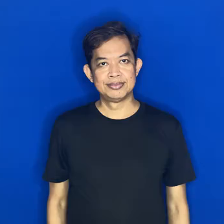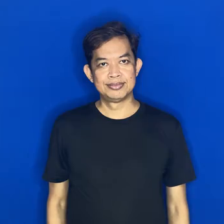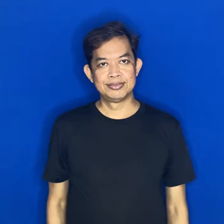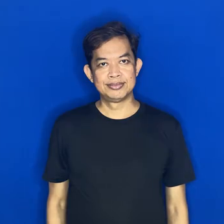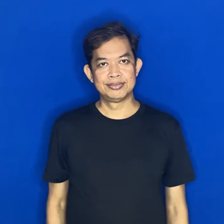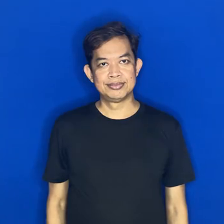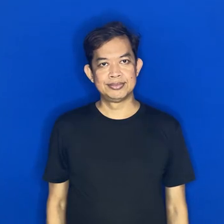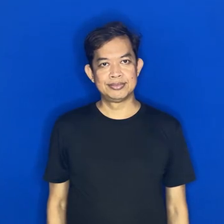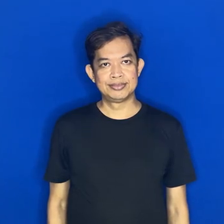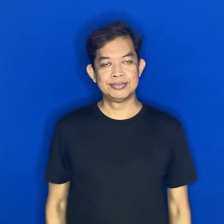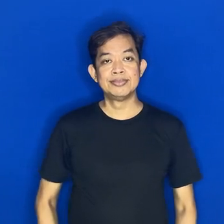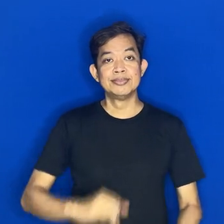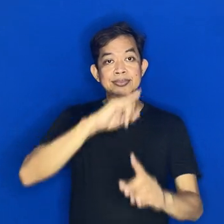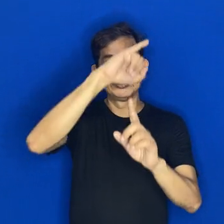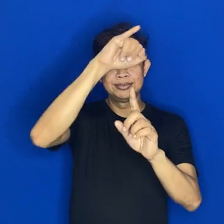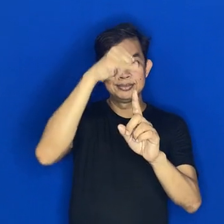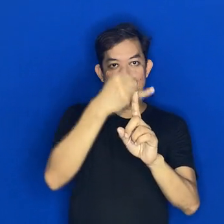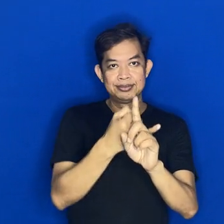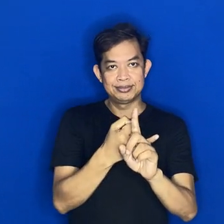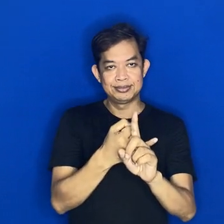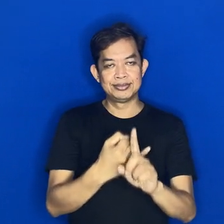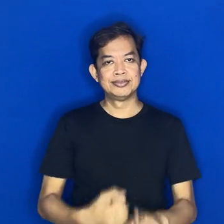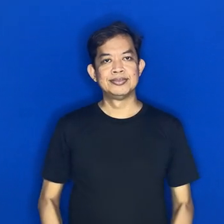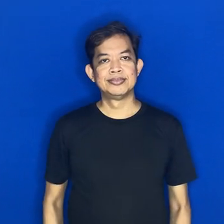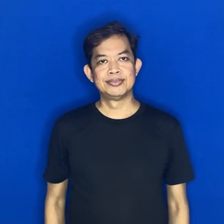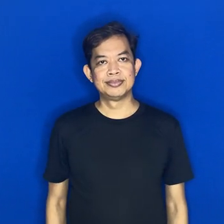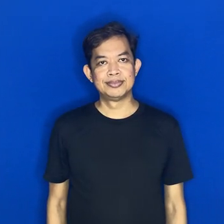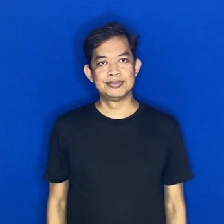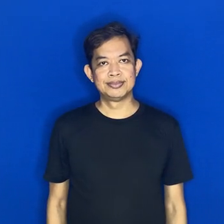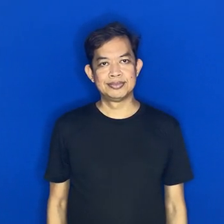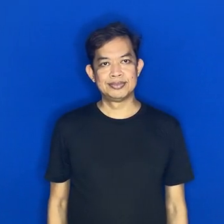january